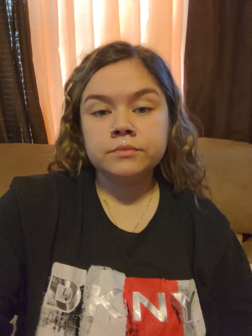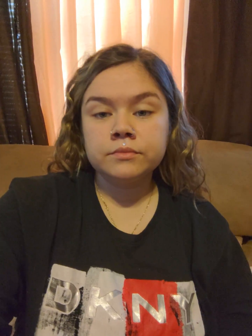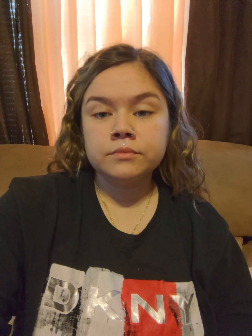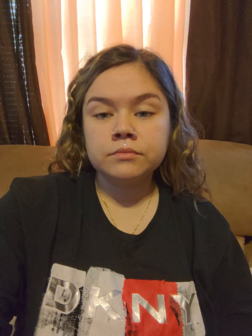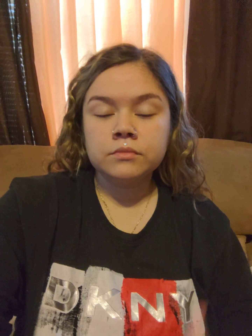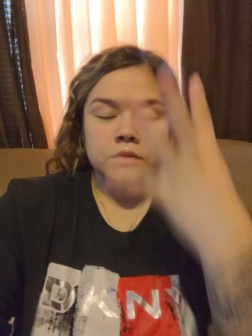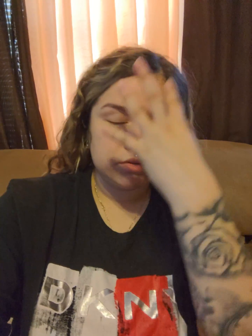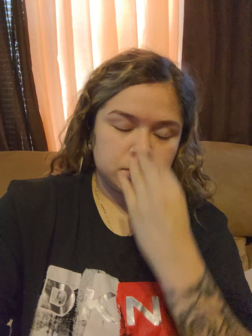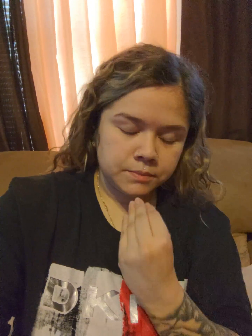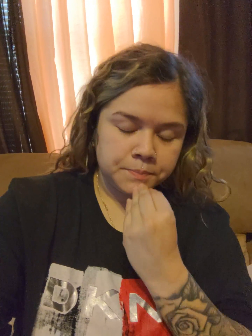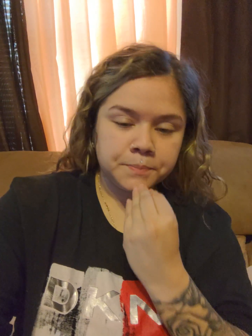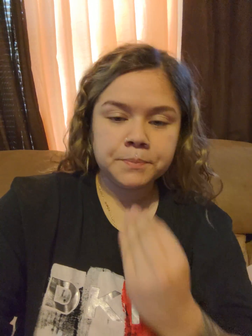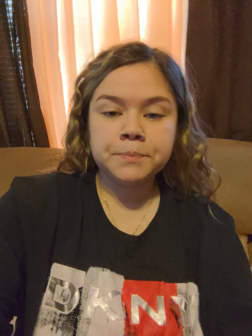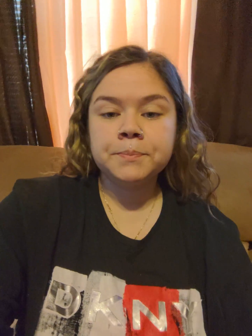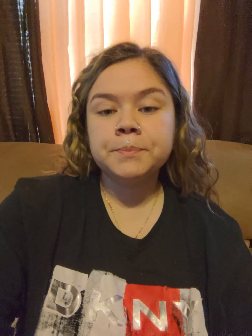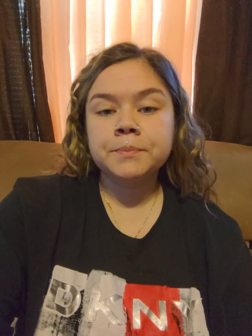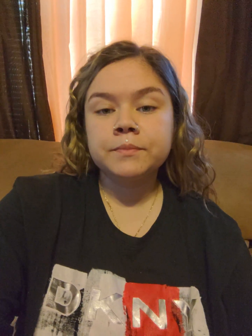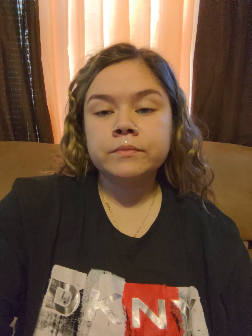asleep